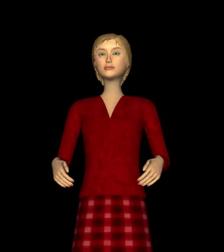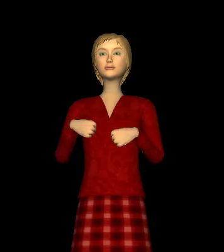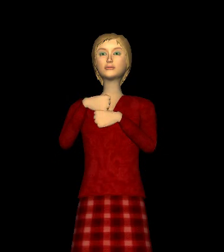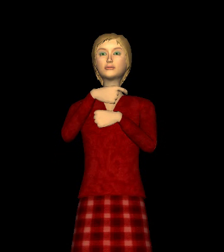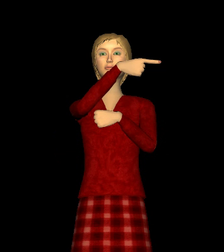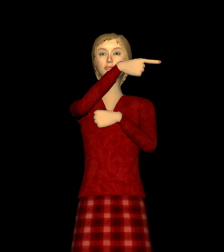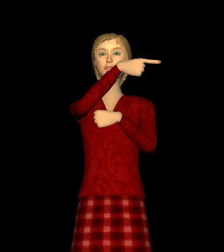يتخلص من